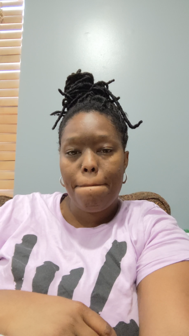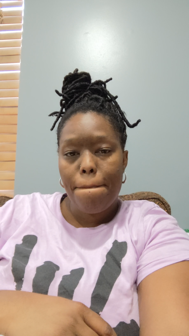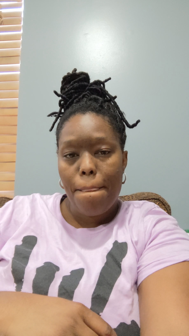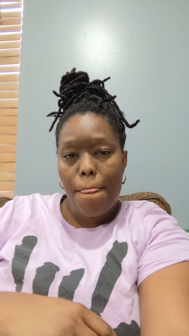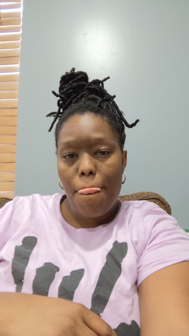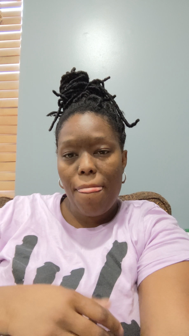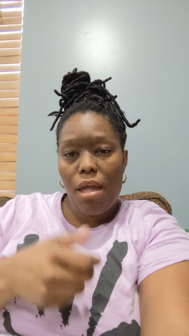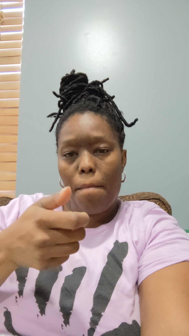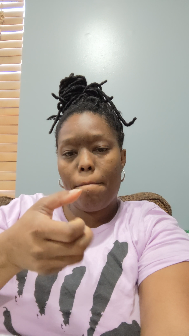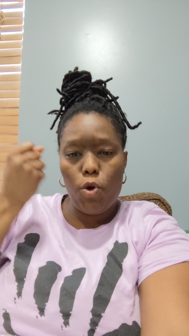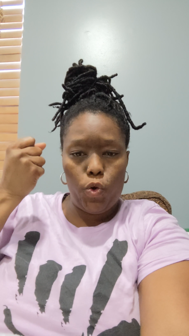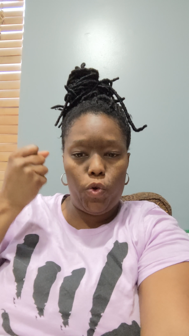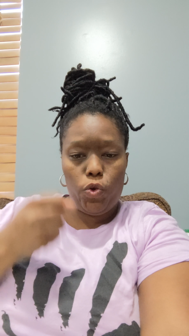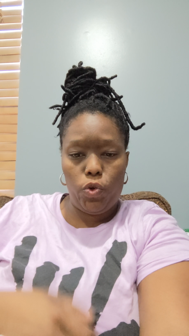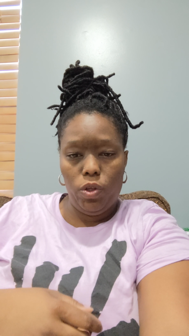pull